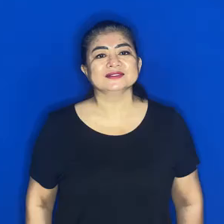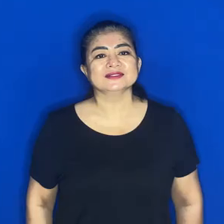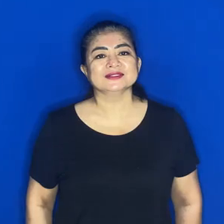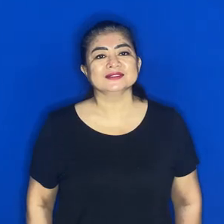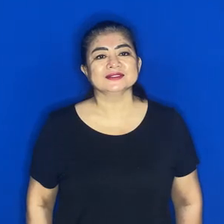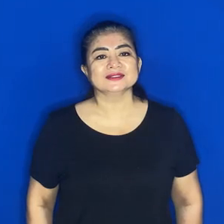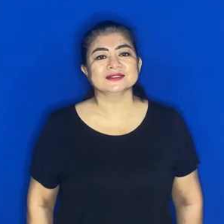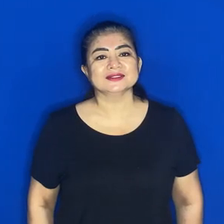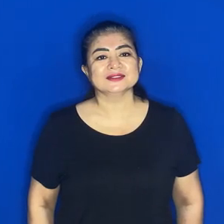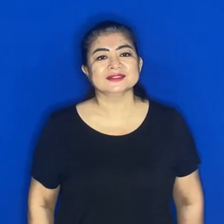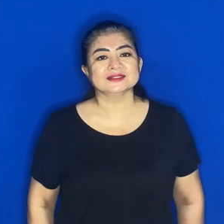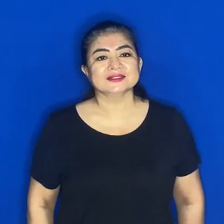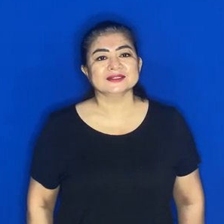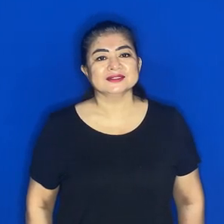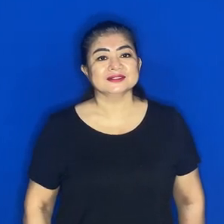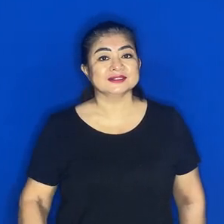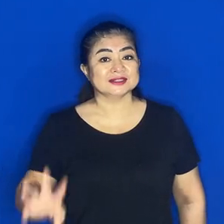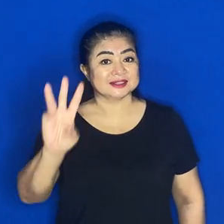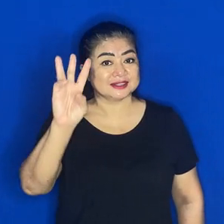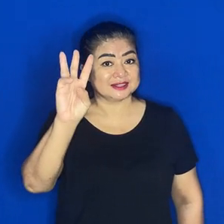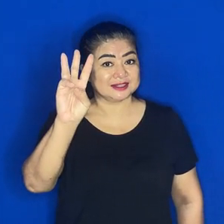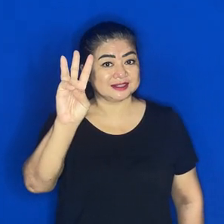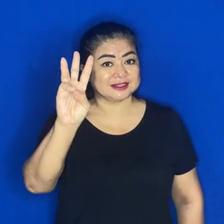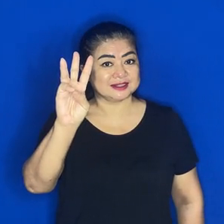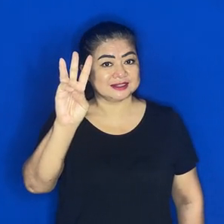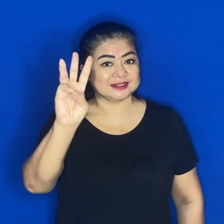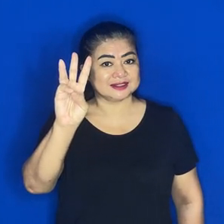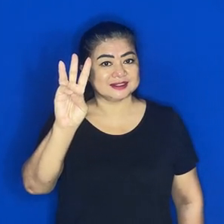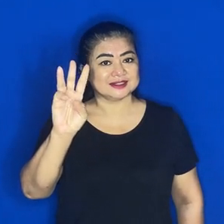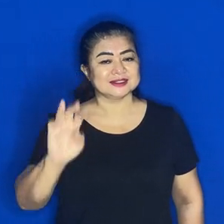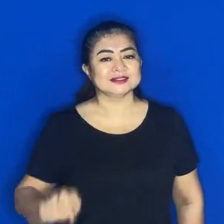six